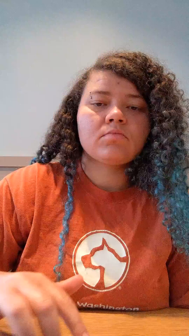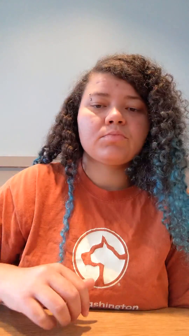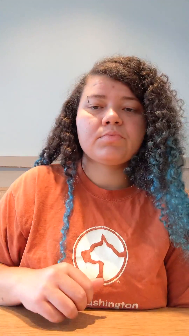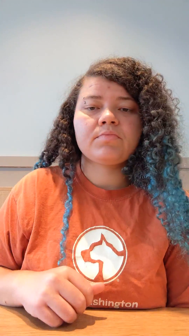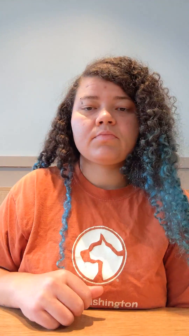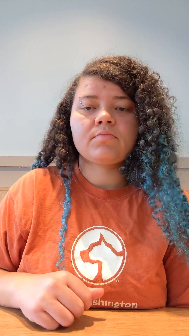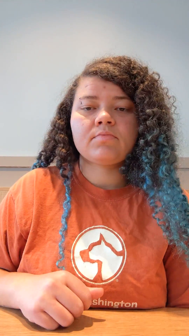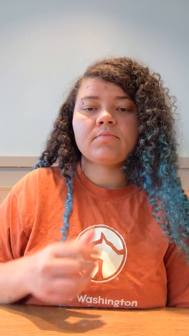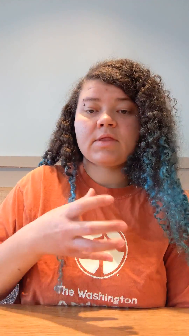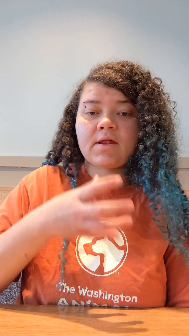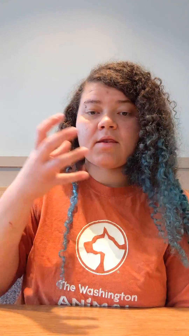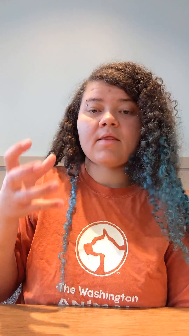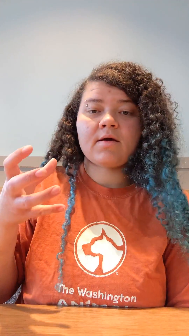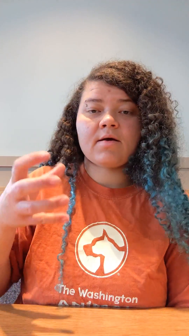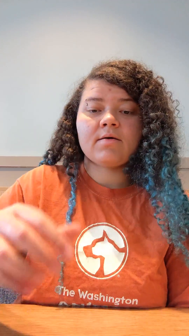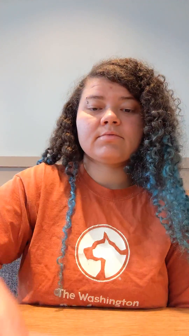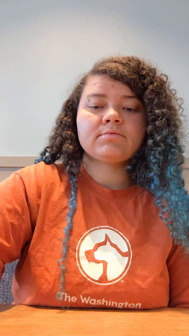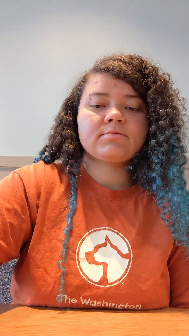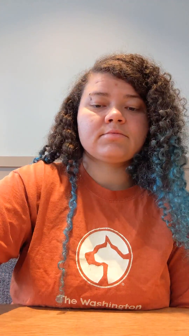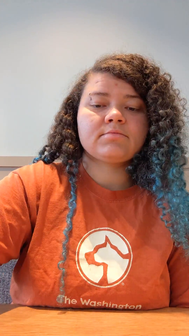a lot